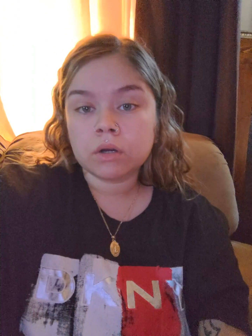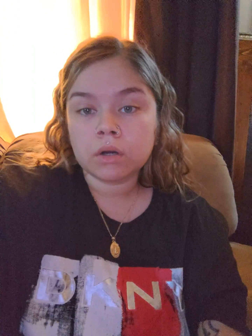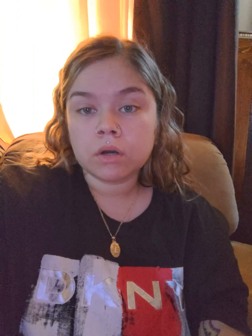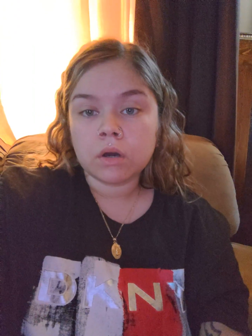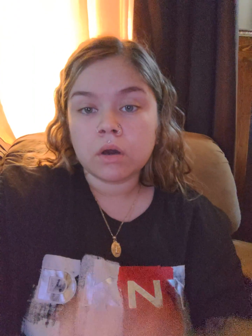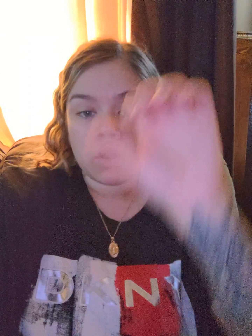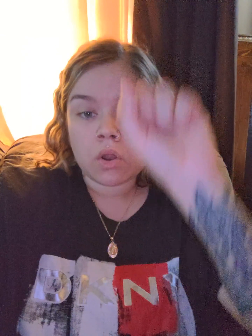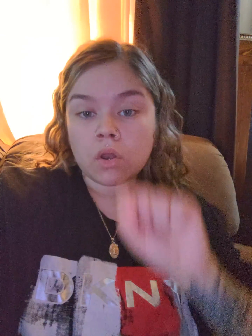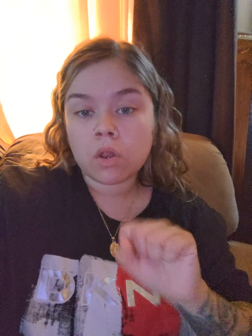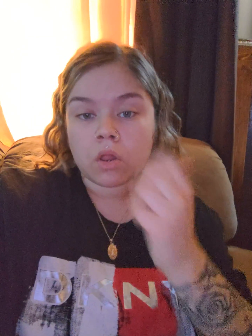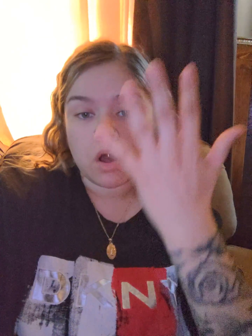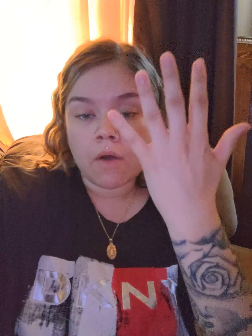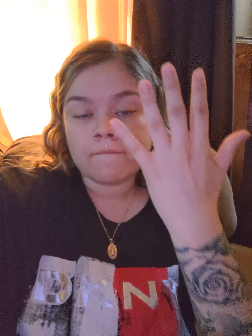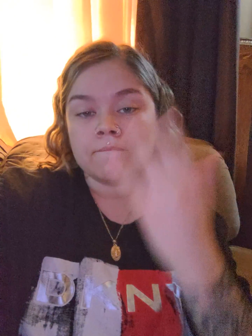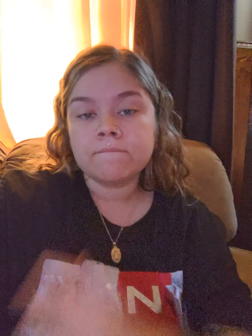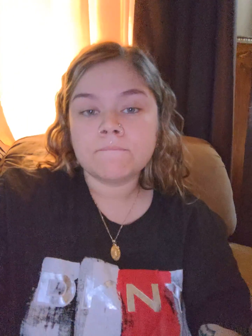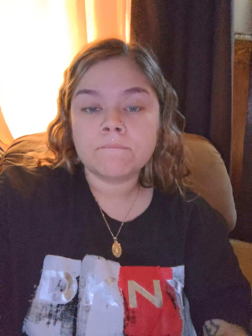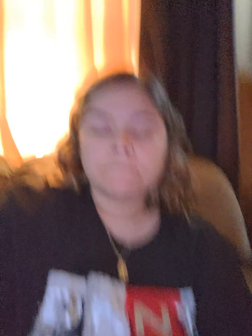gloves